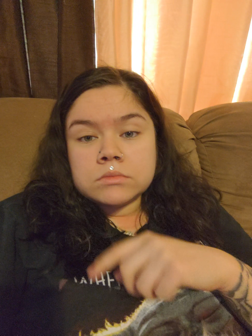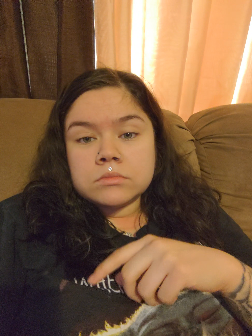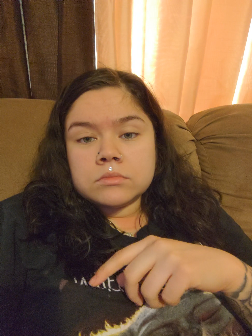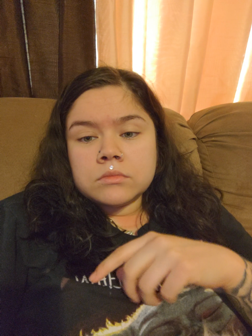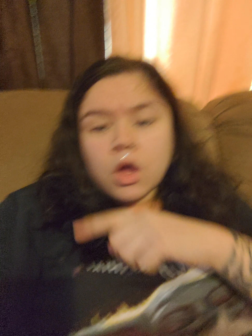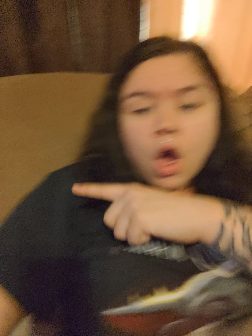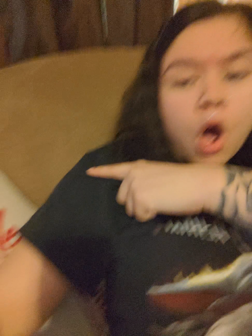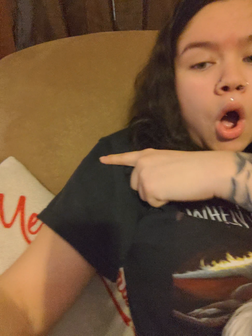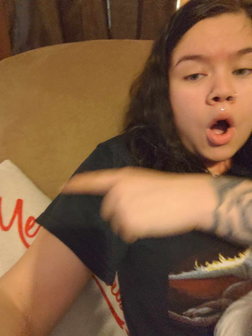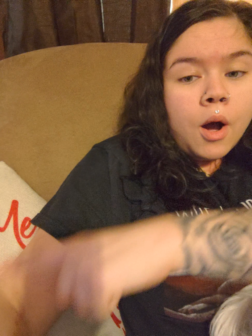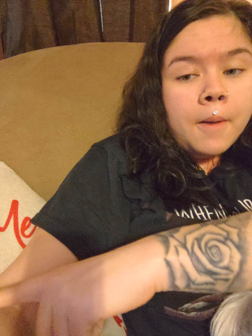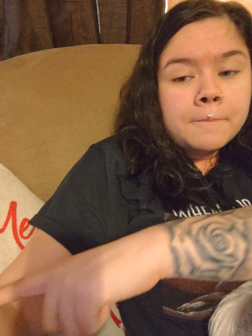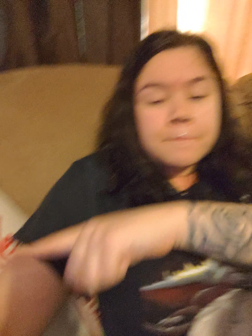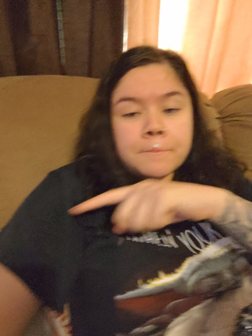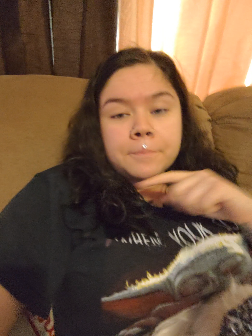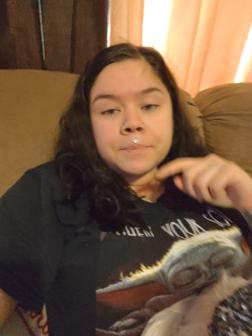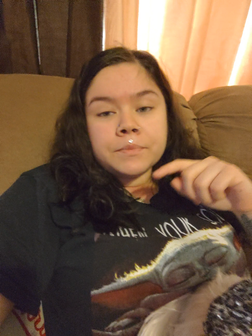arm